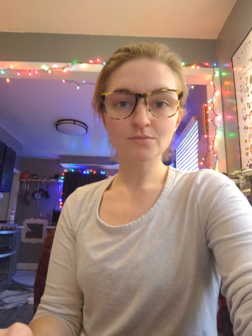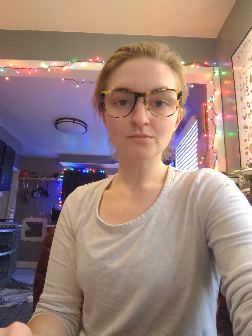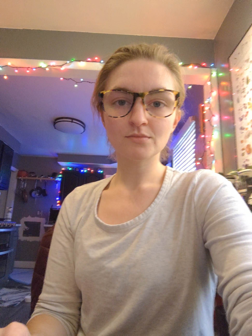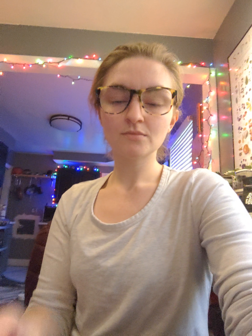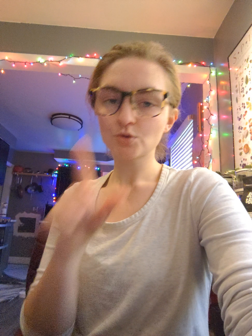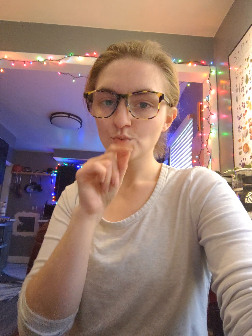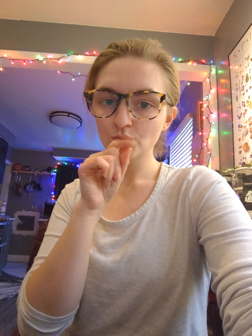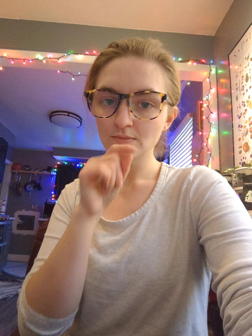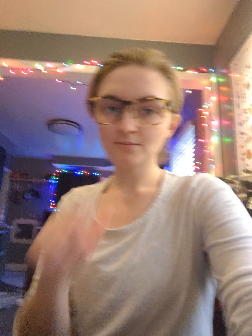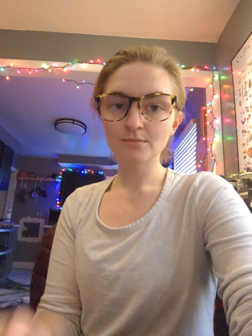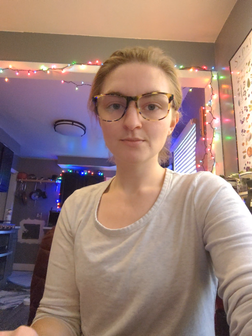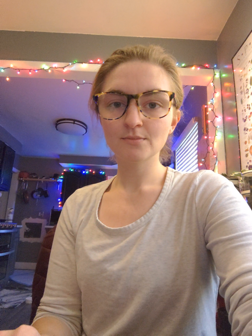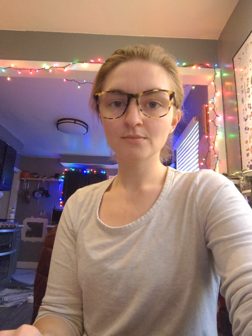hen